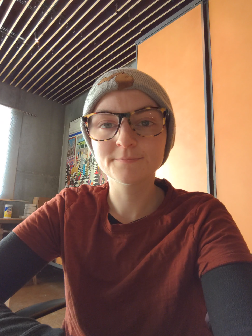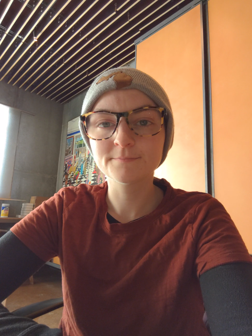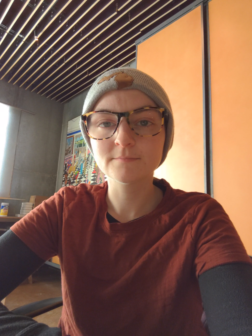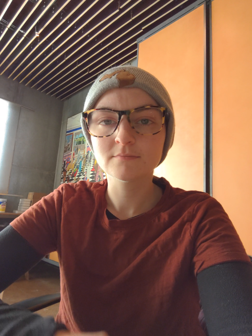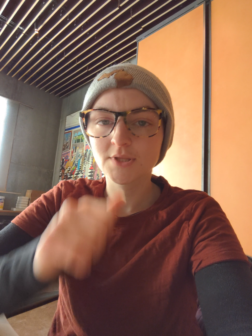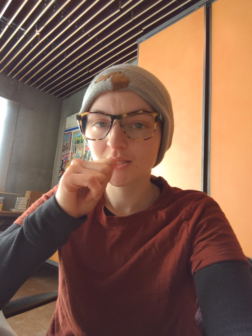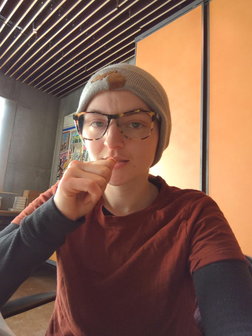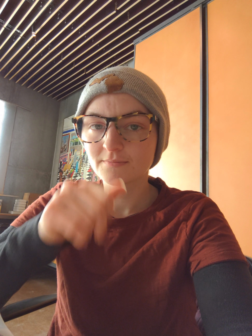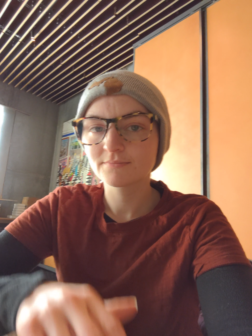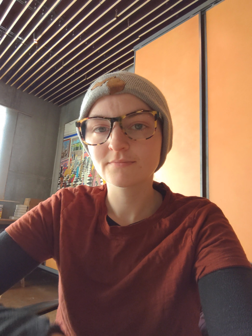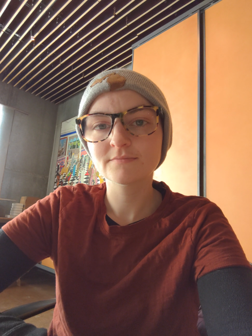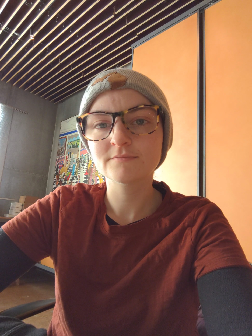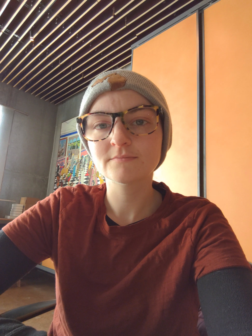nuts